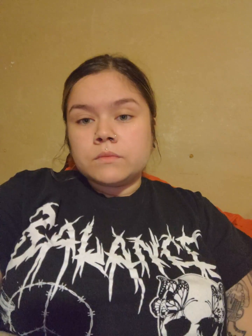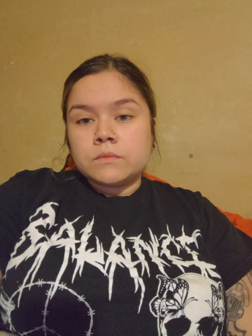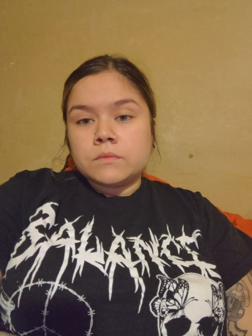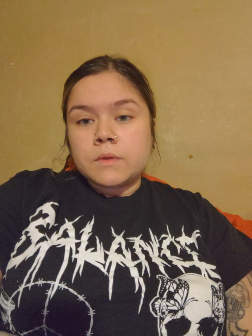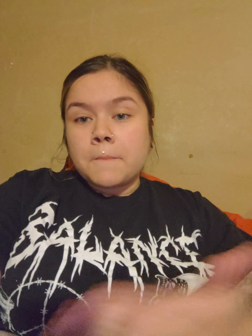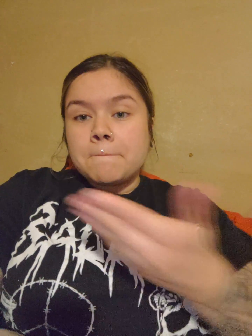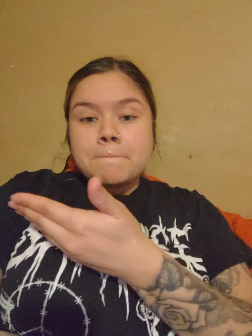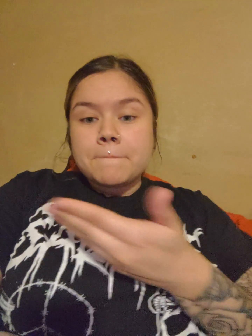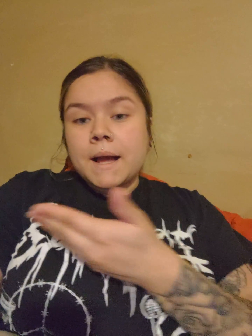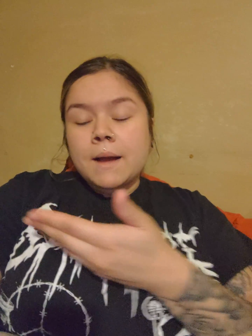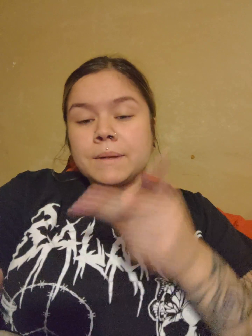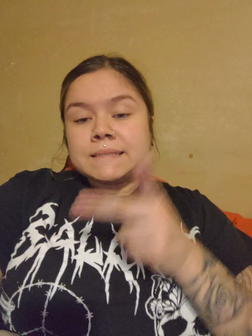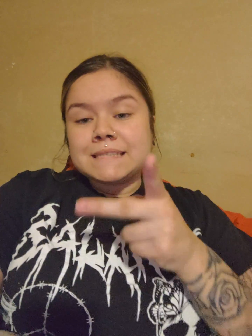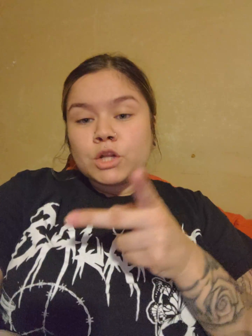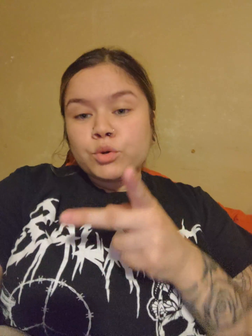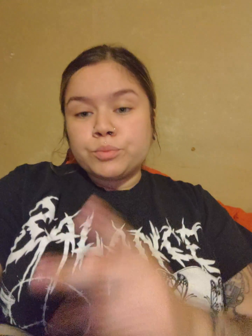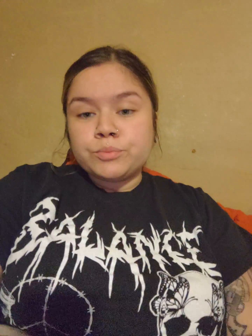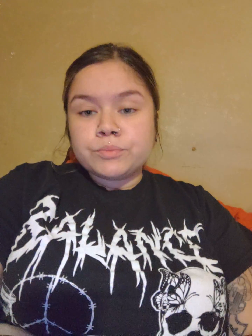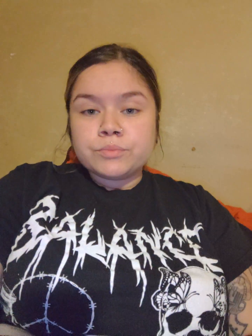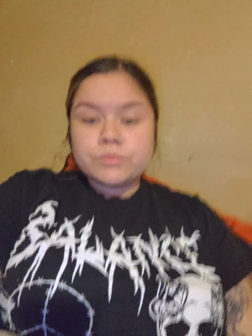babysitter